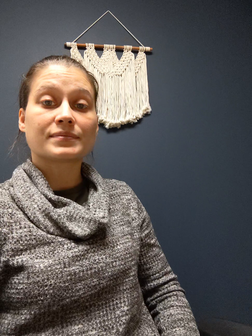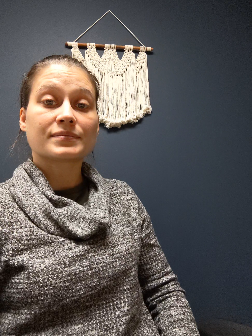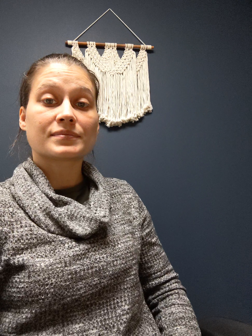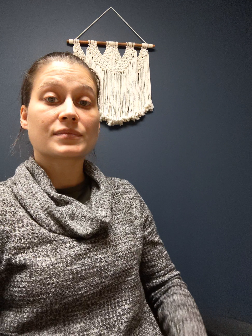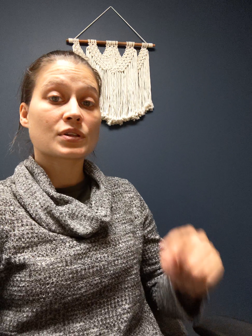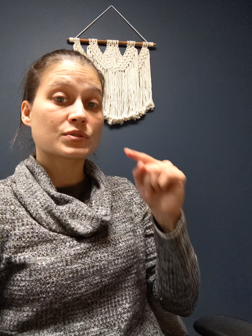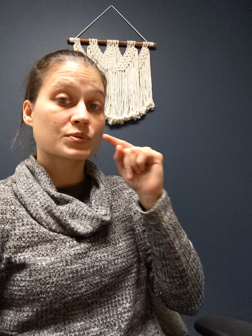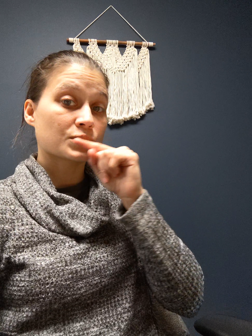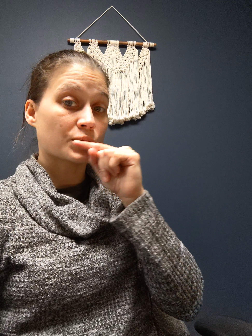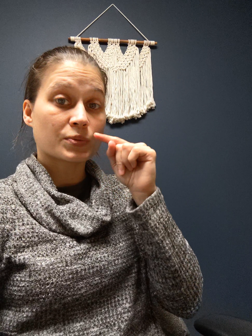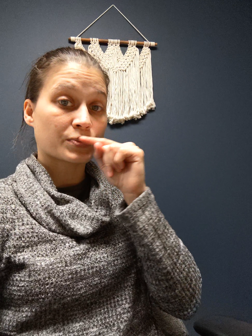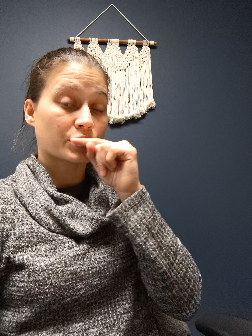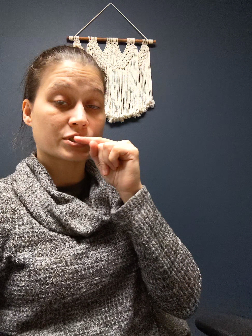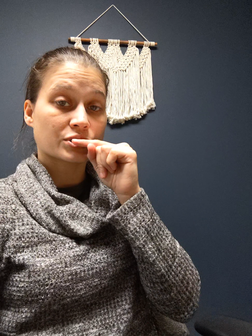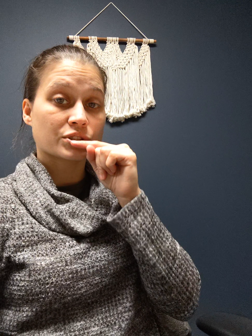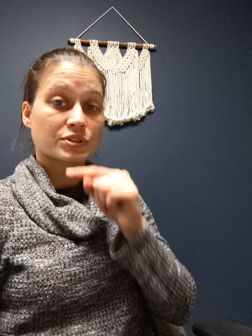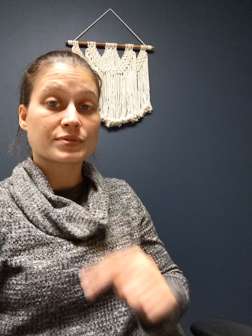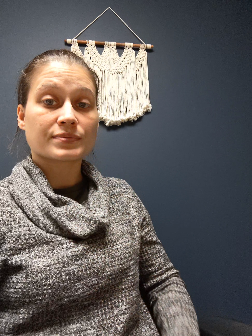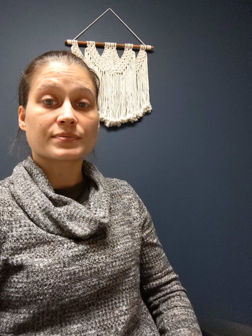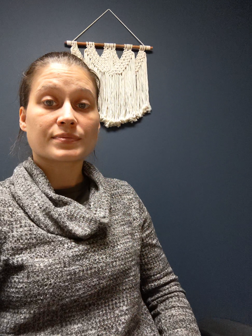toothbrush